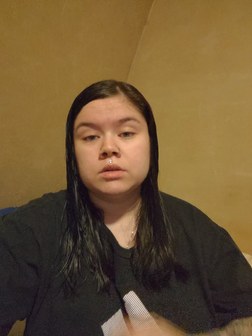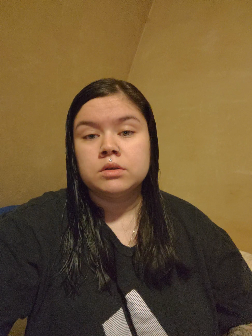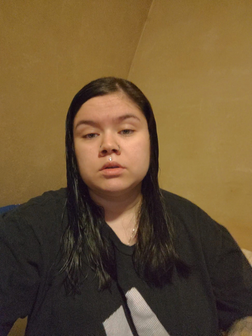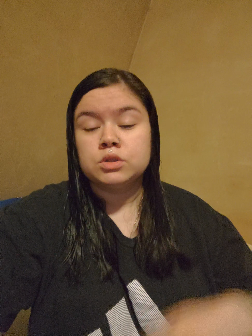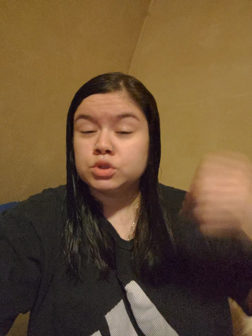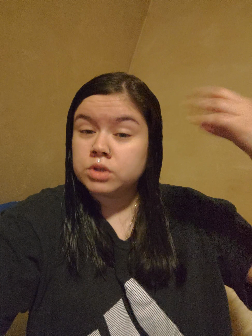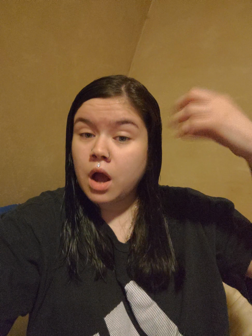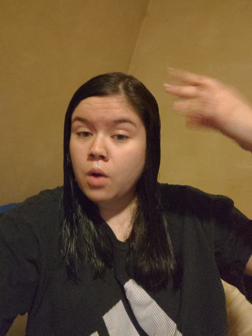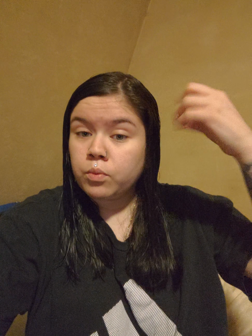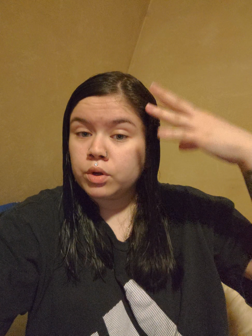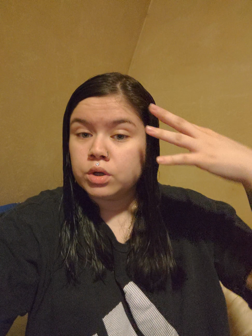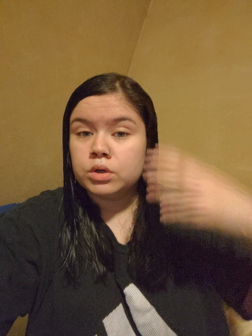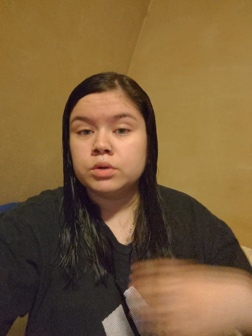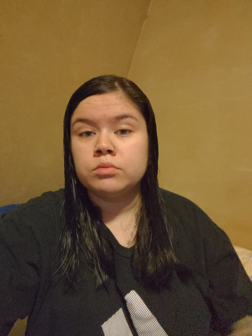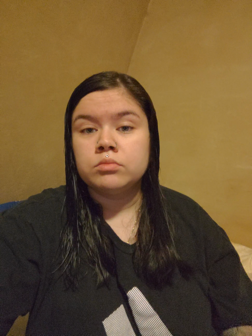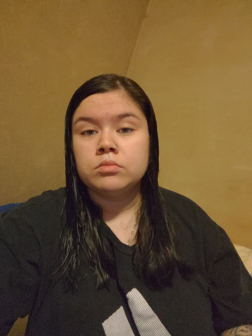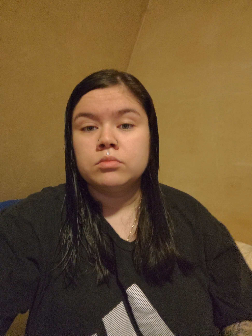shower